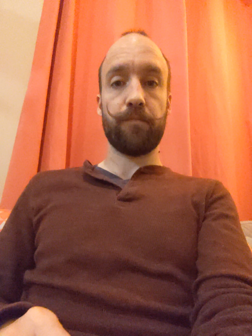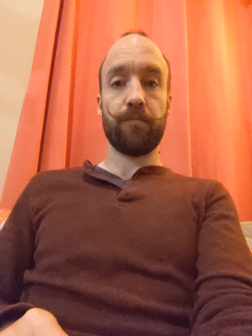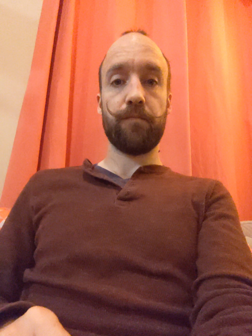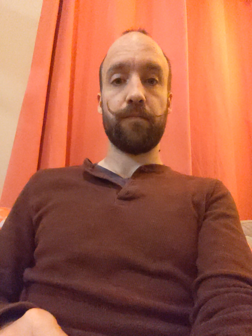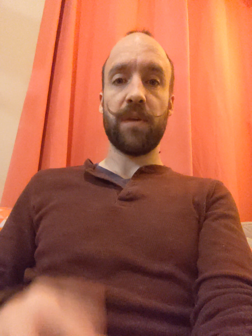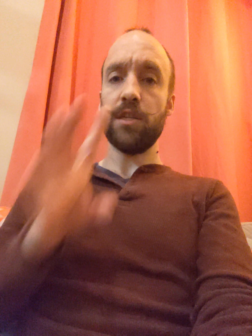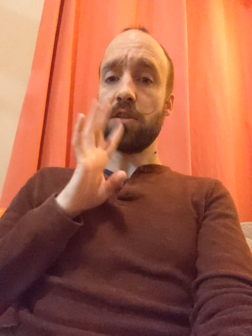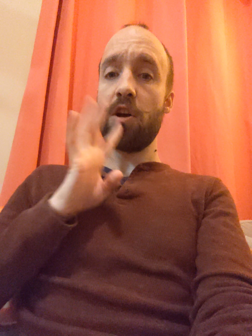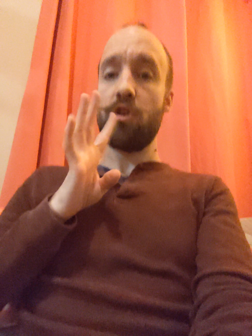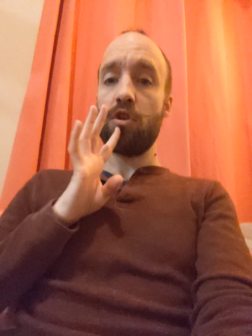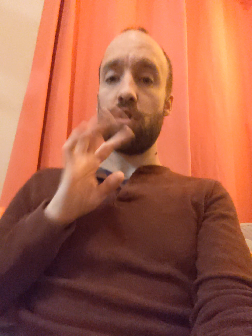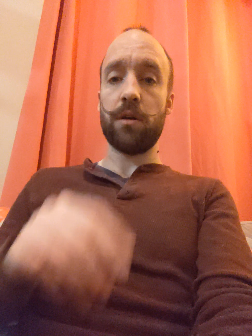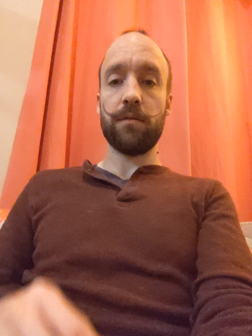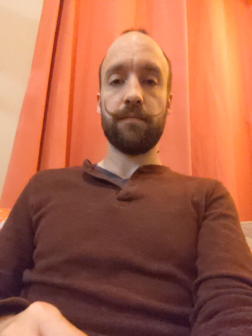talk